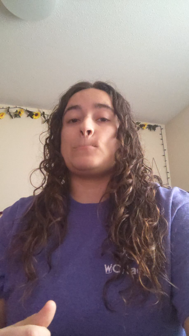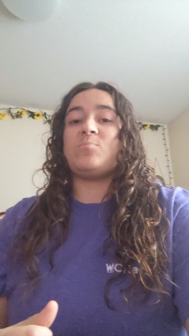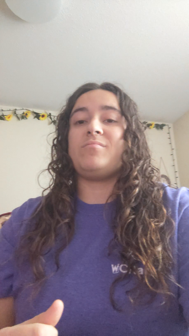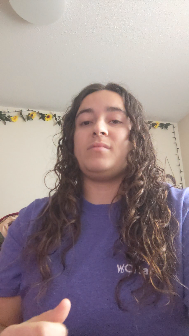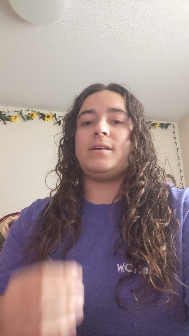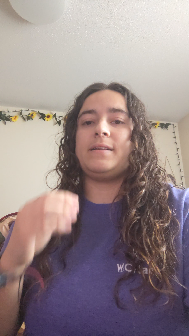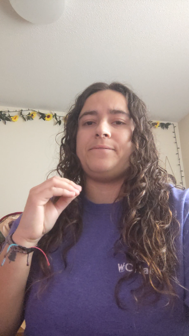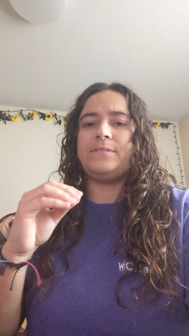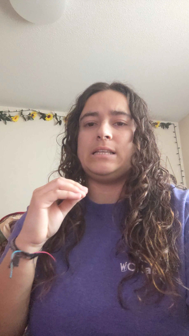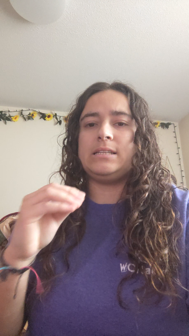fix